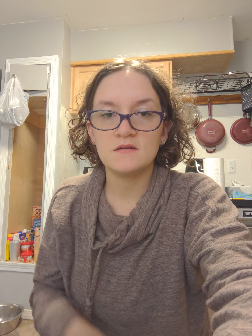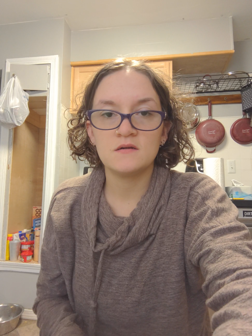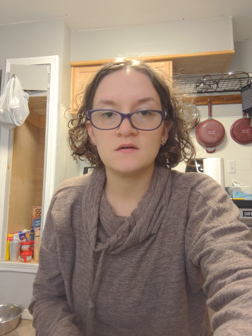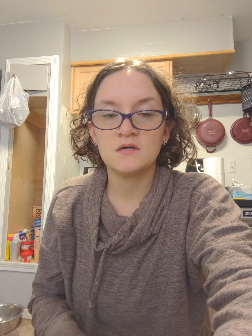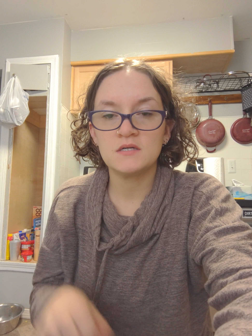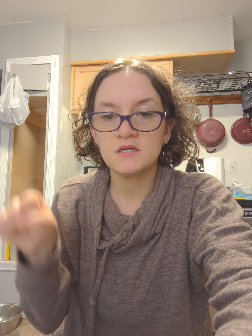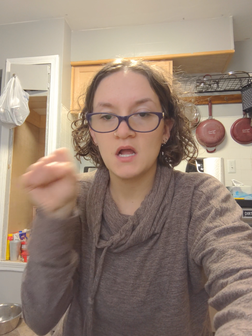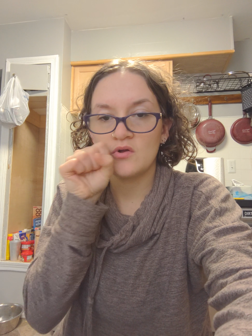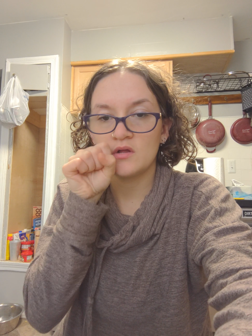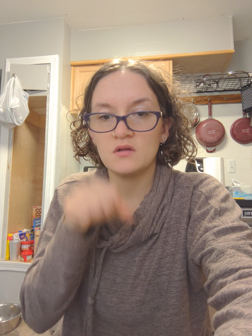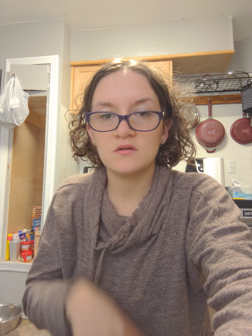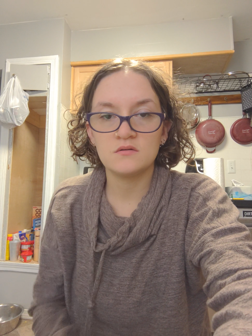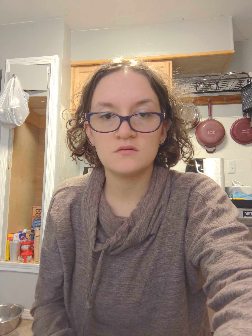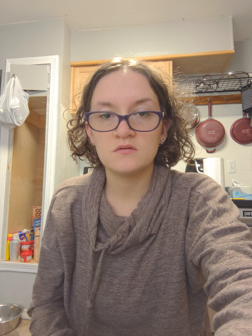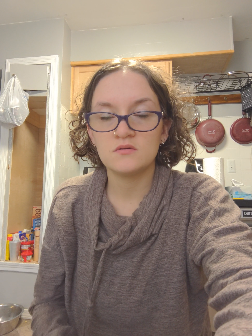carrot